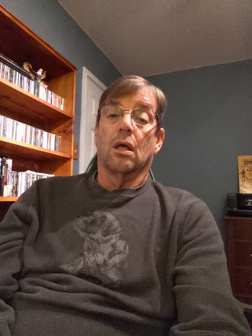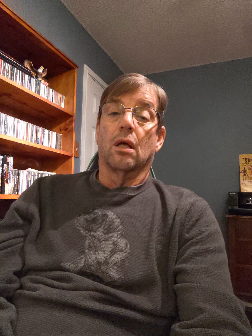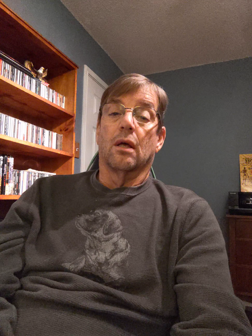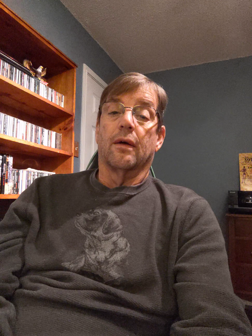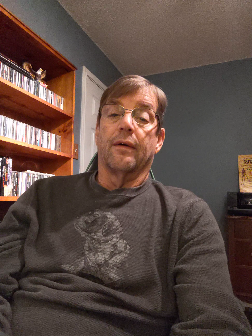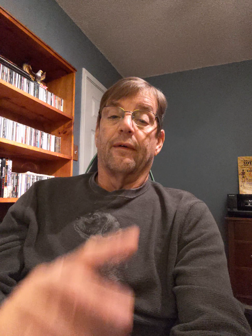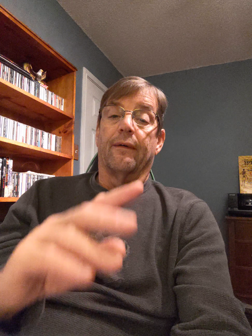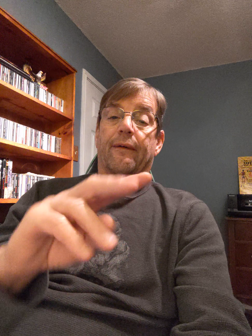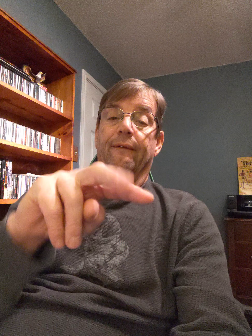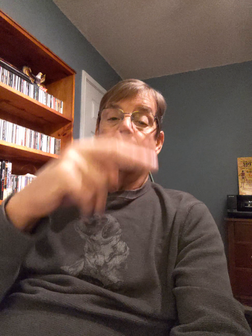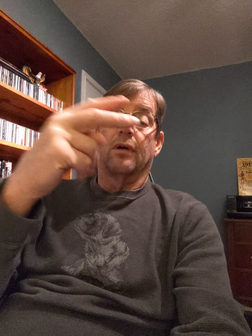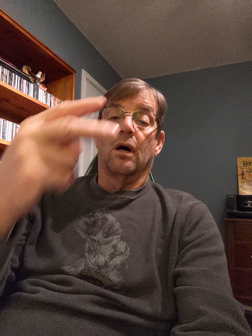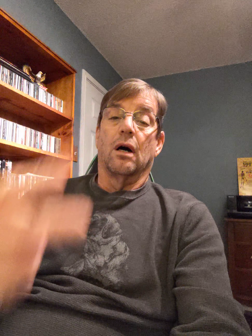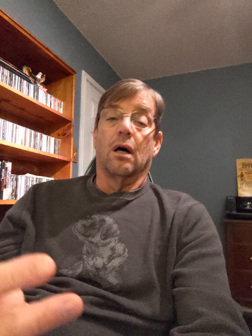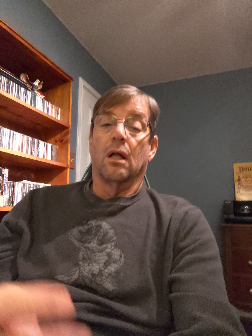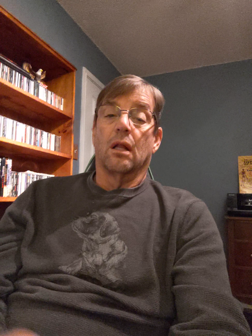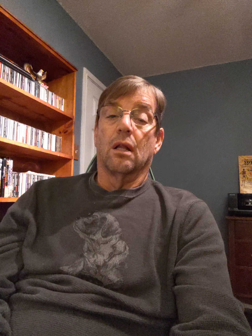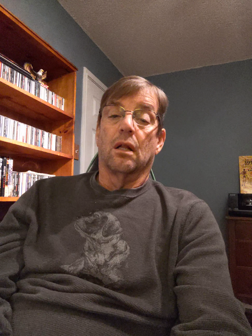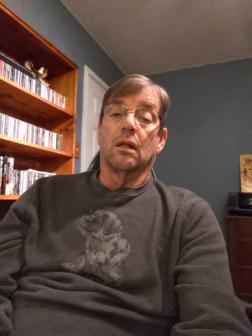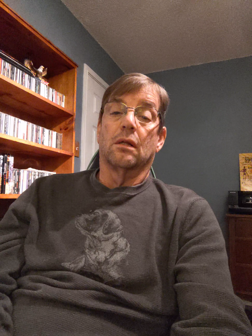fall